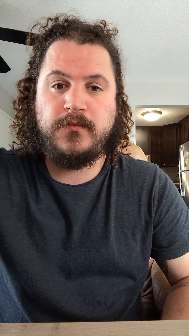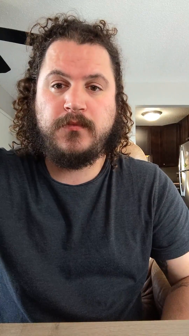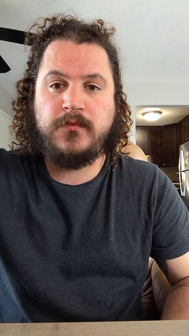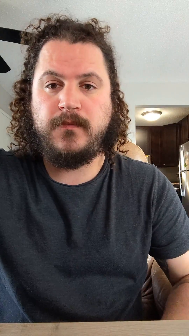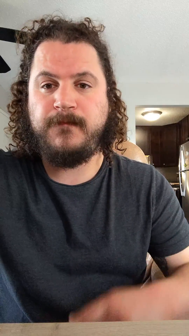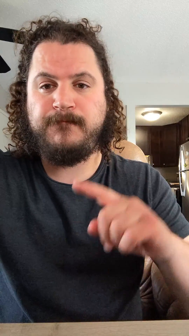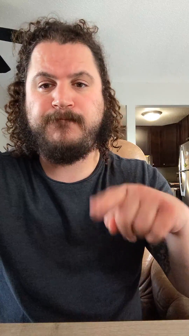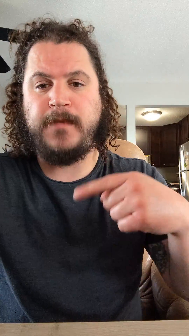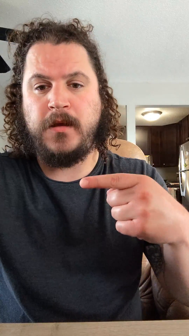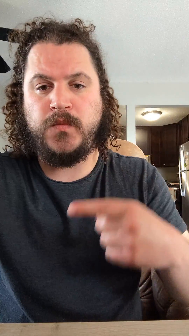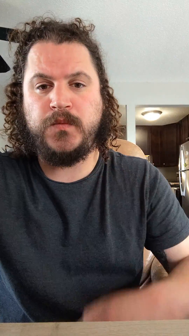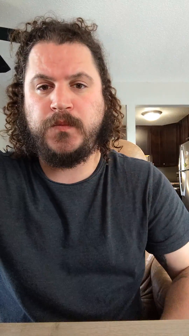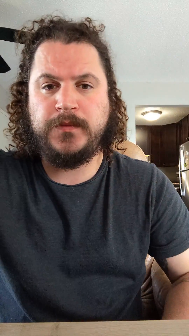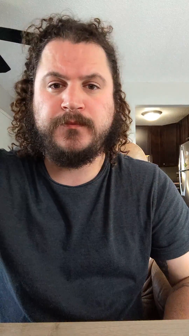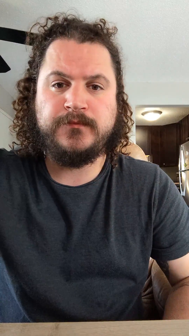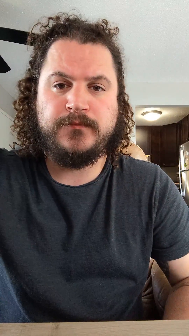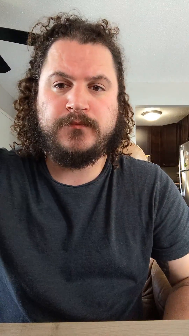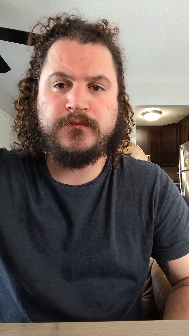about